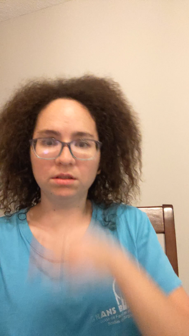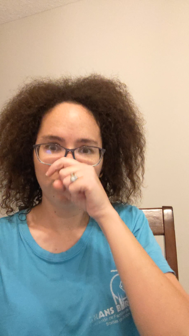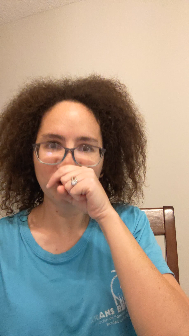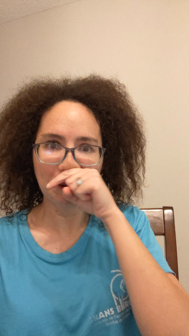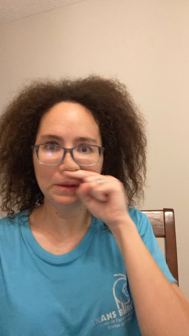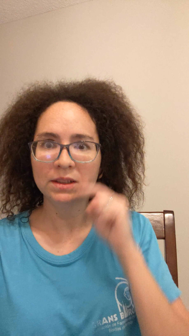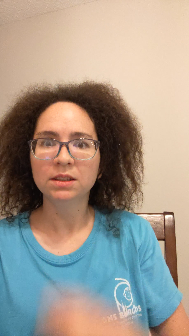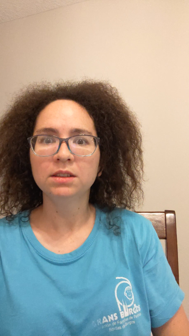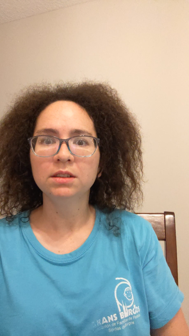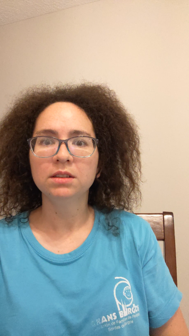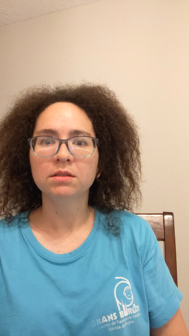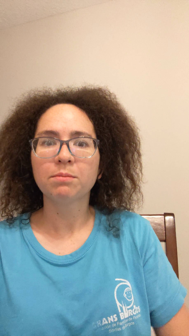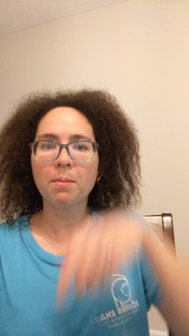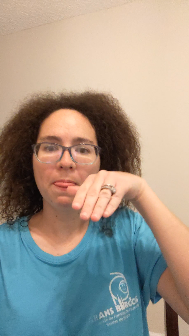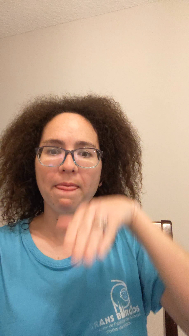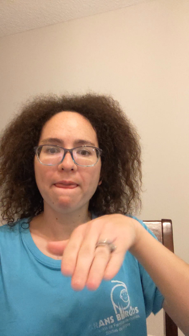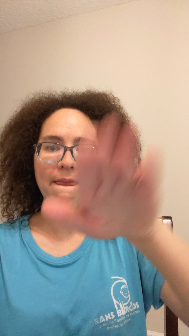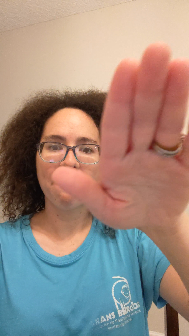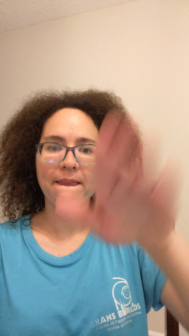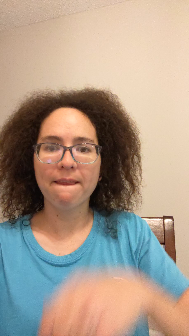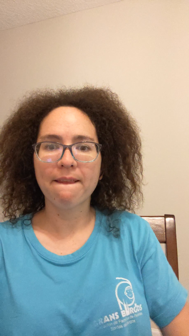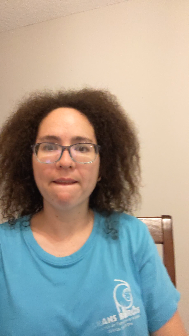enter